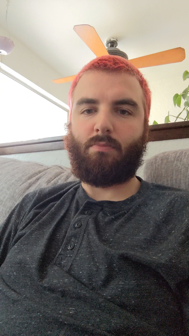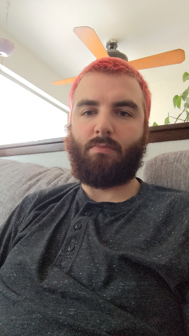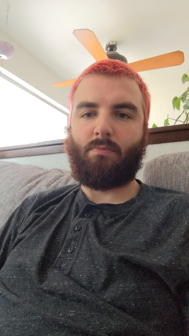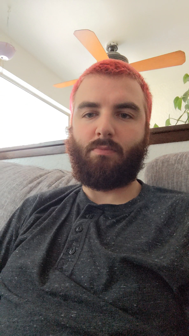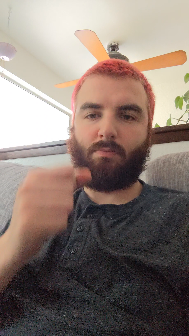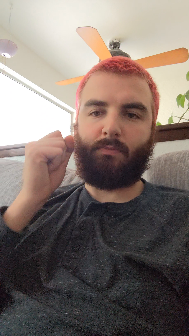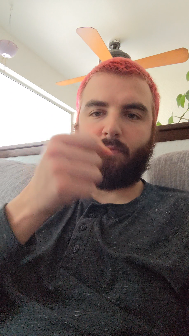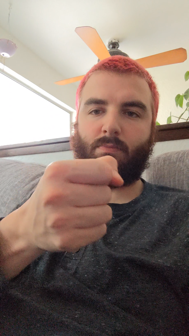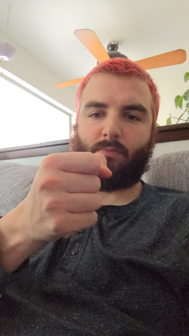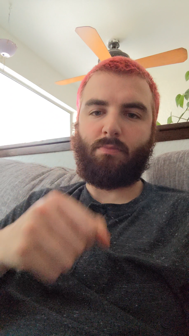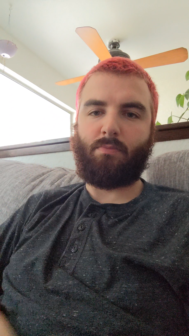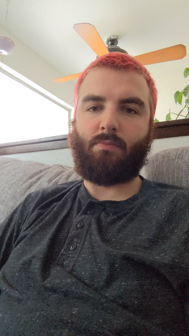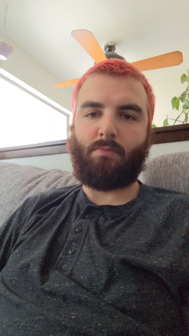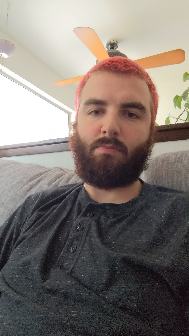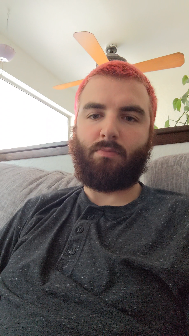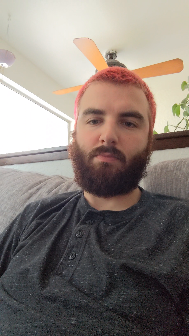hit